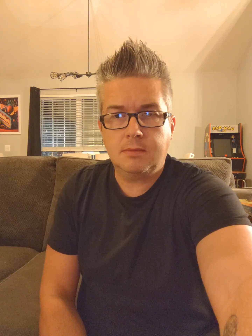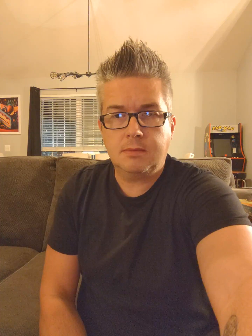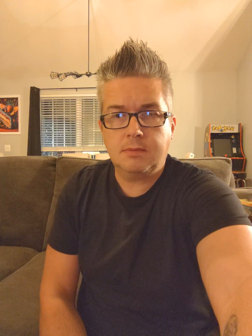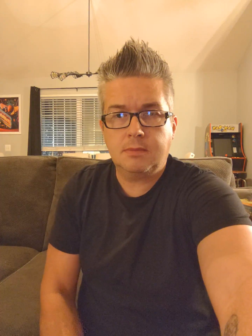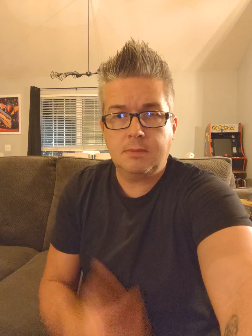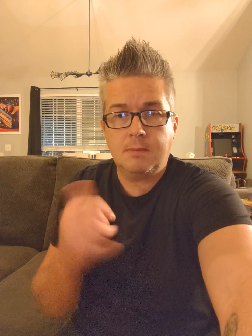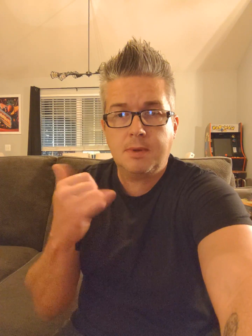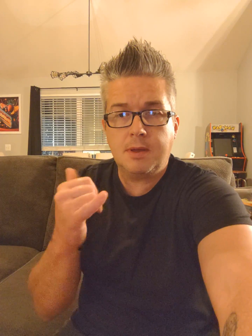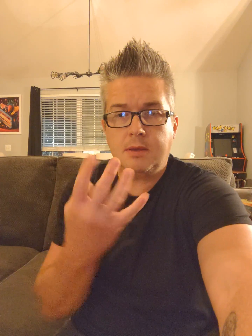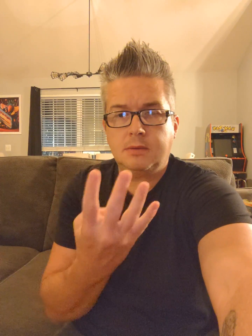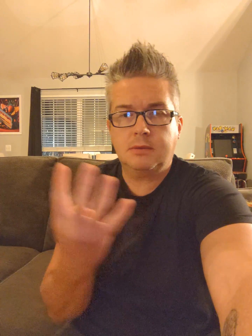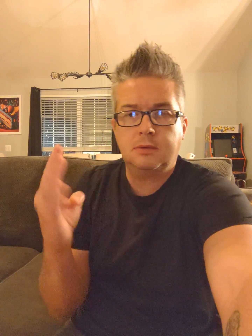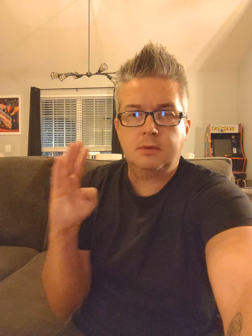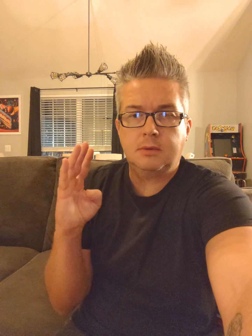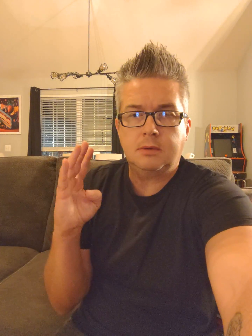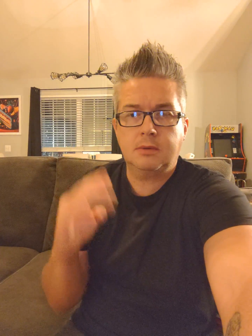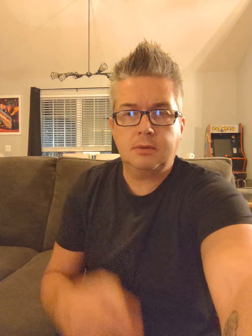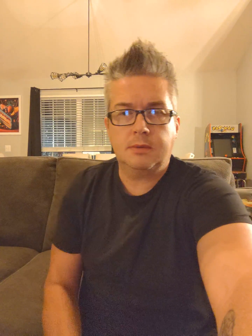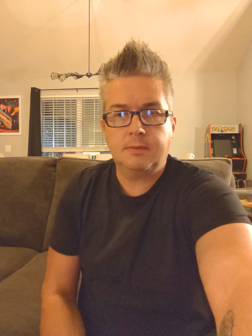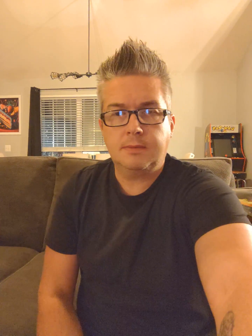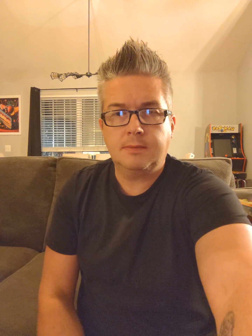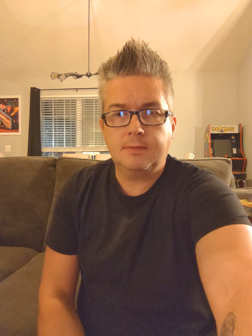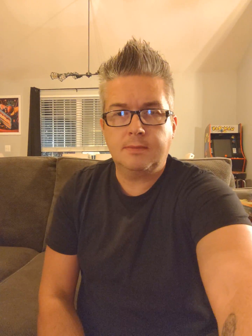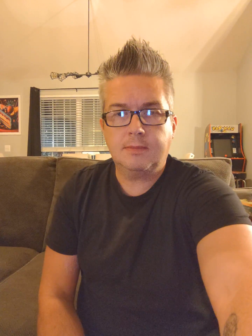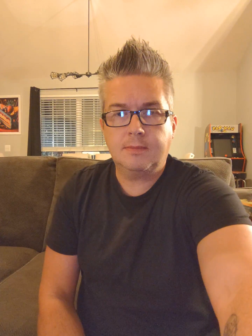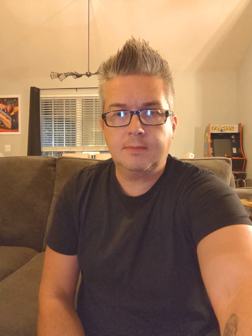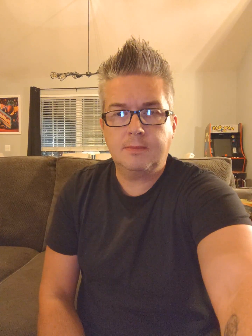playpen